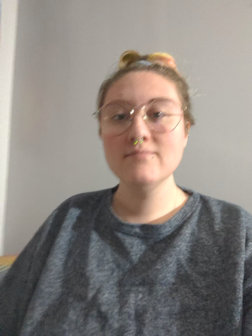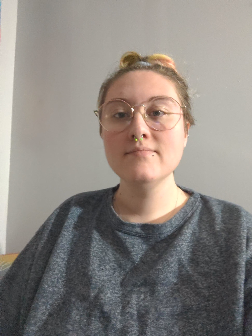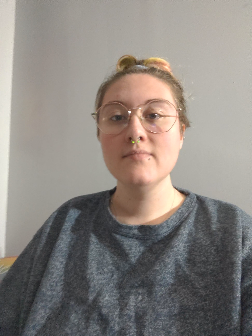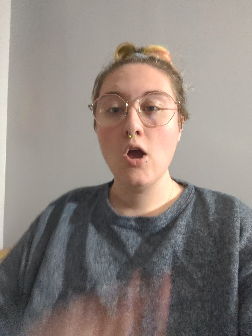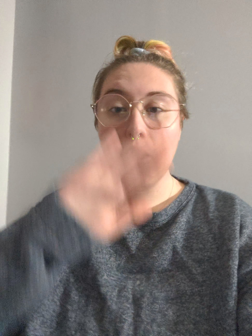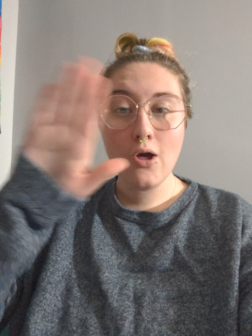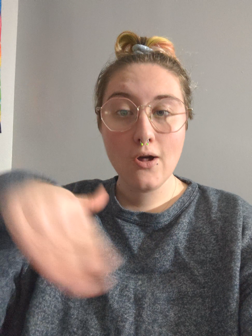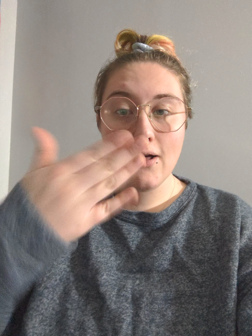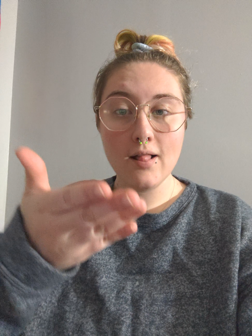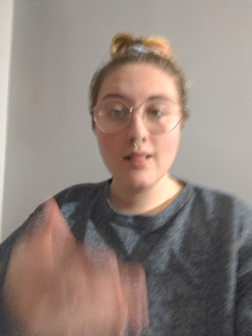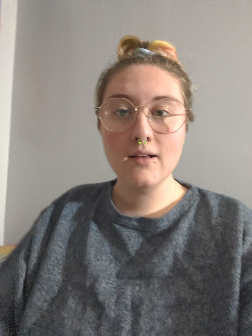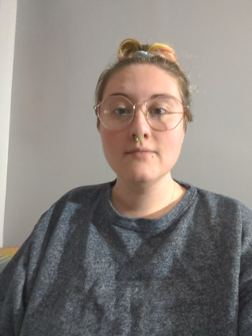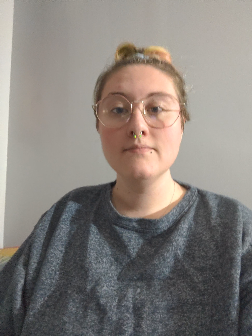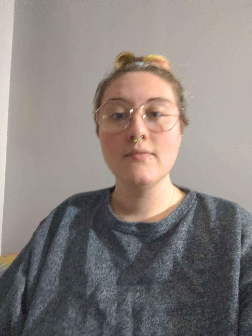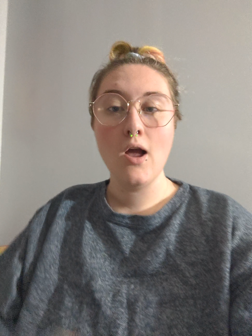all